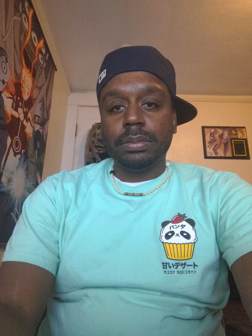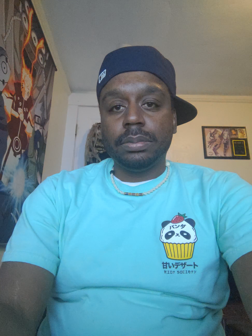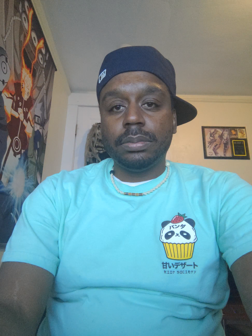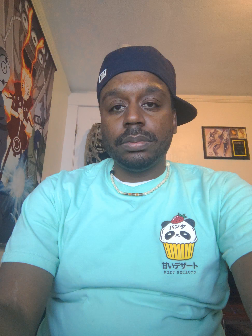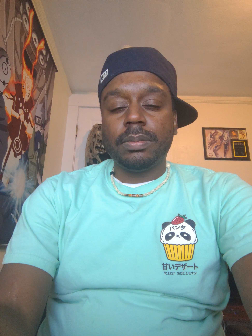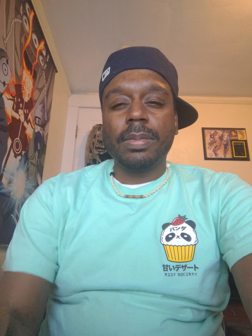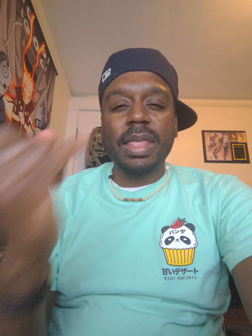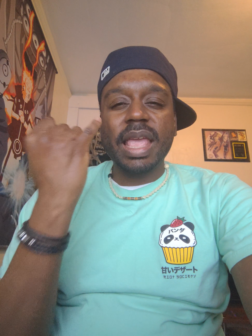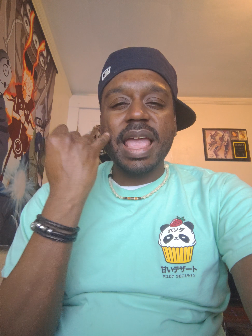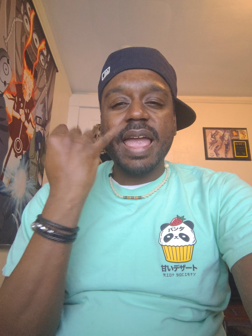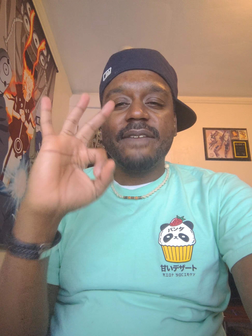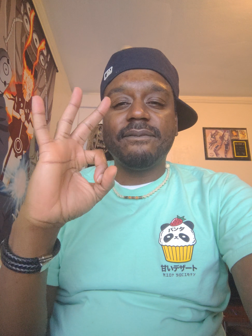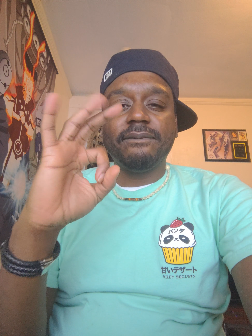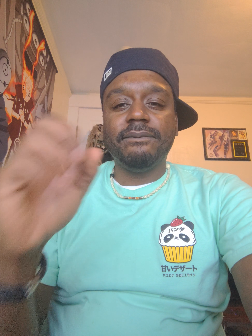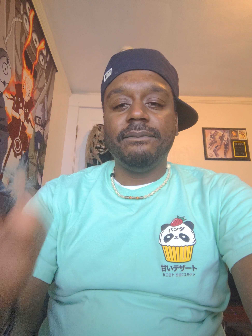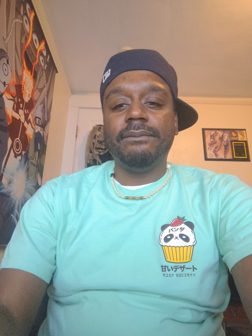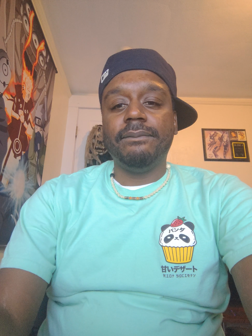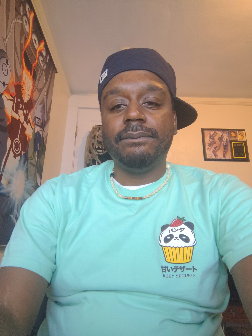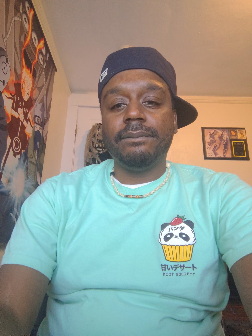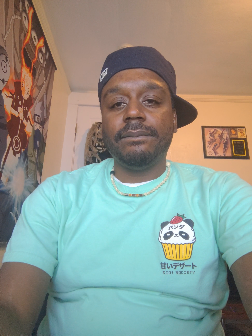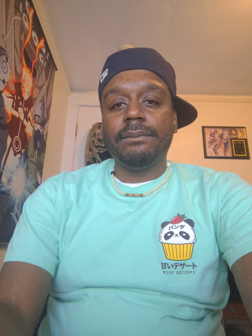if